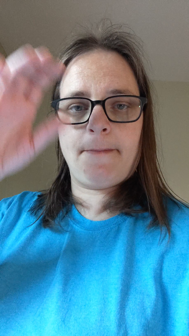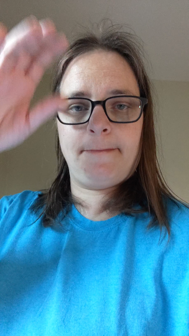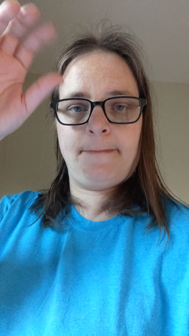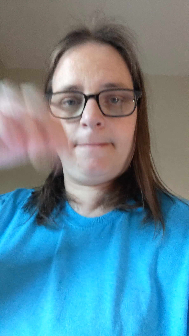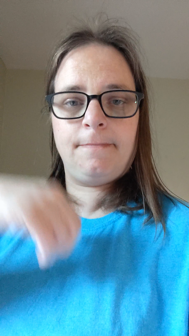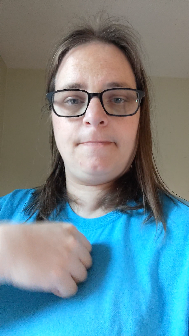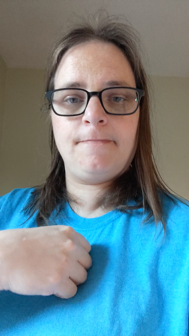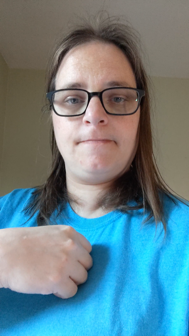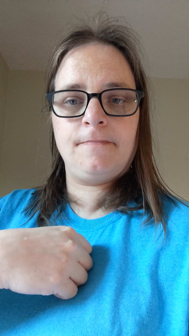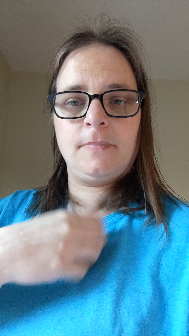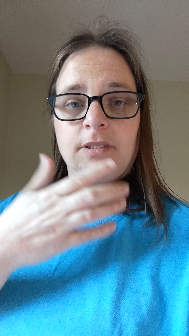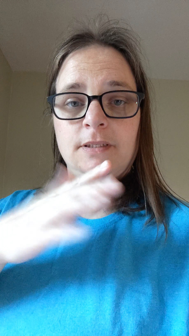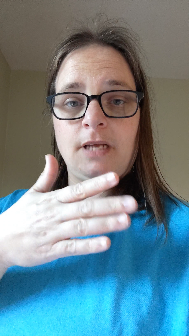share